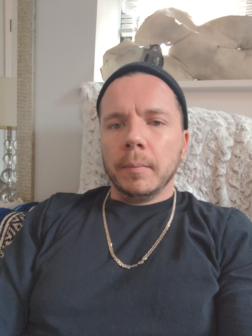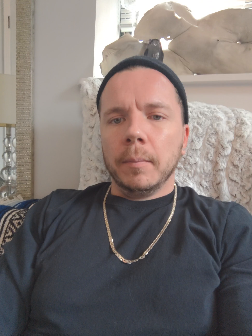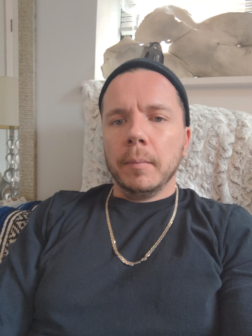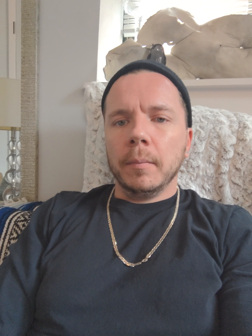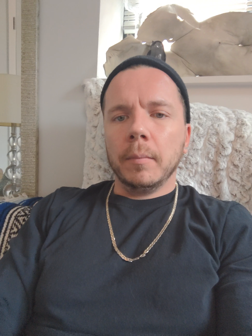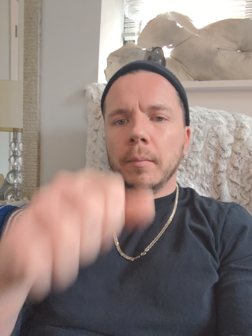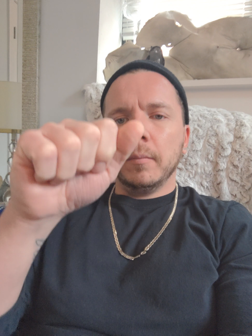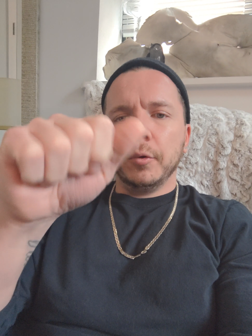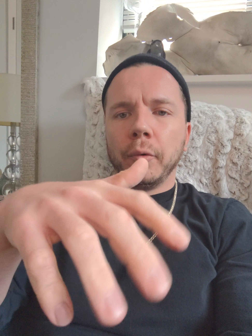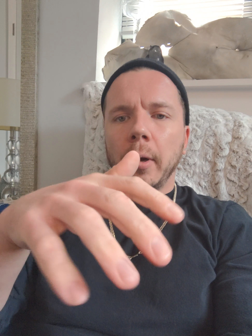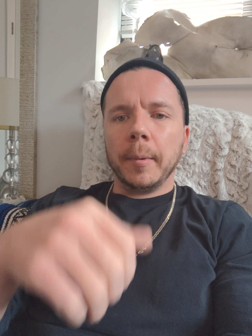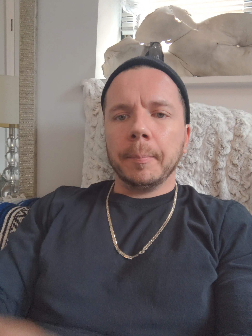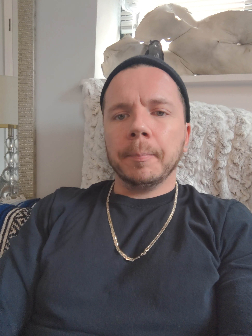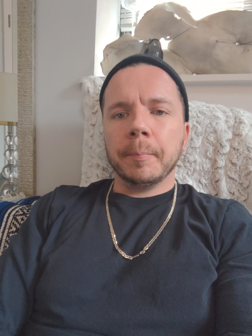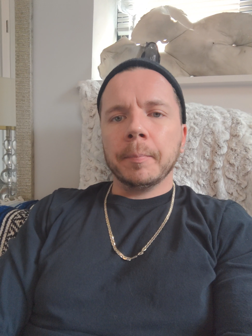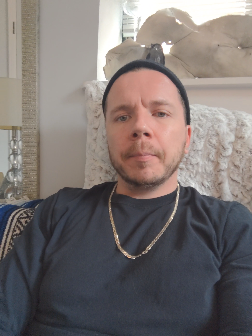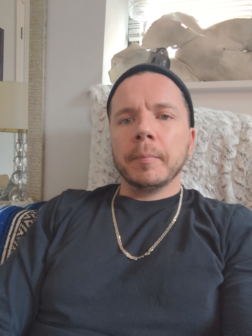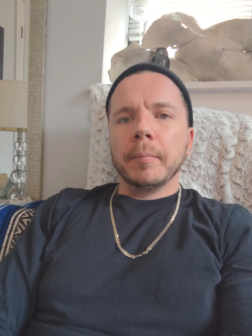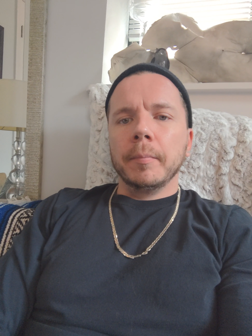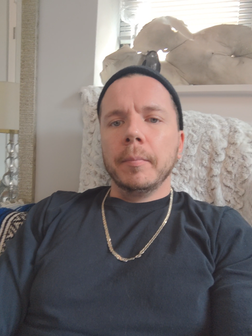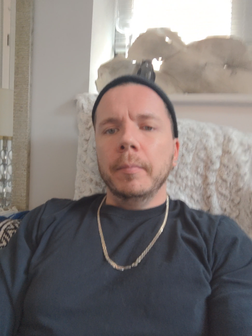drop